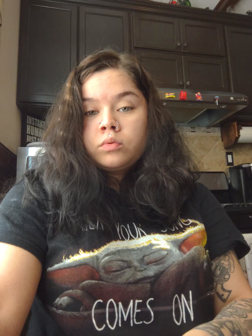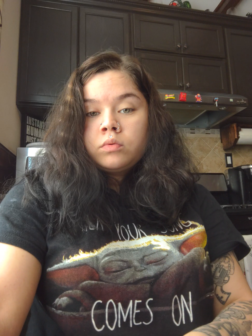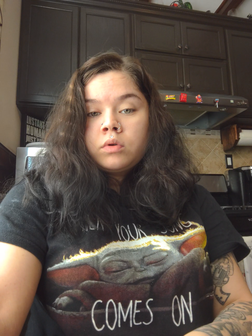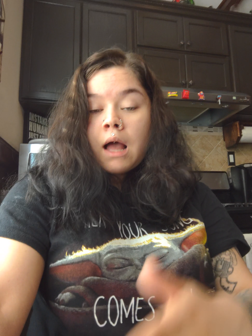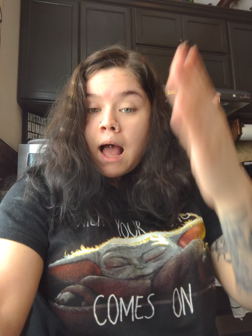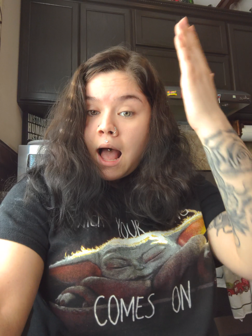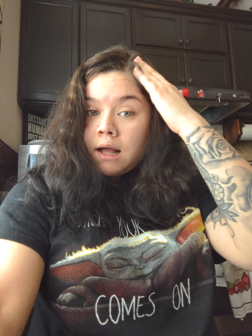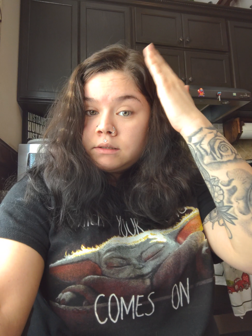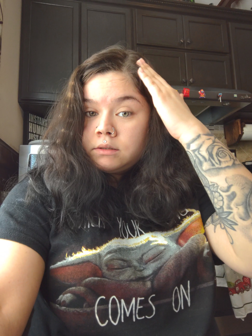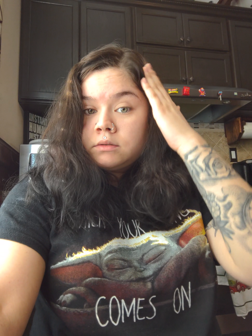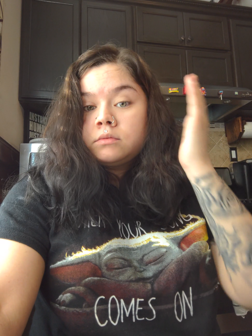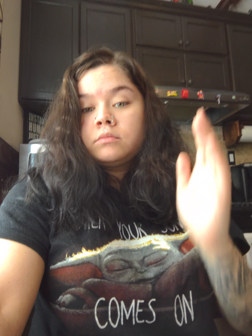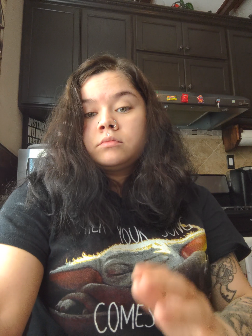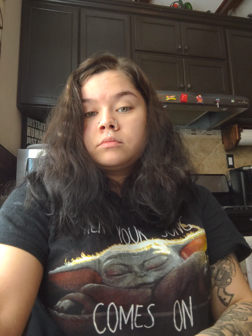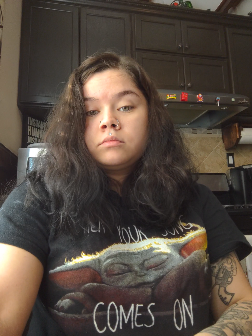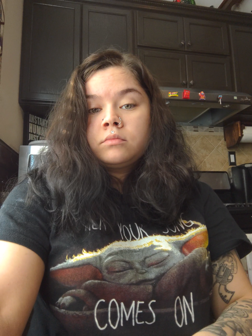hat